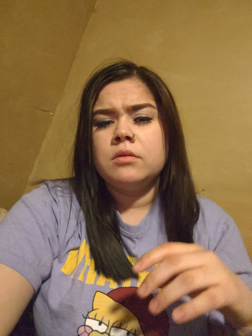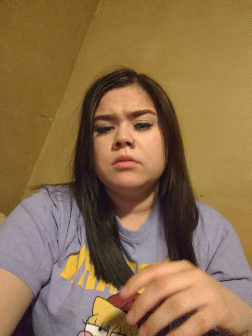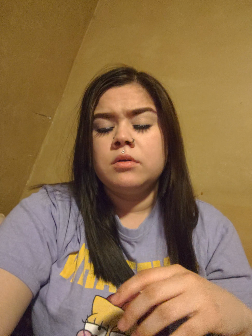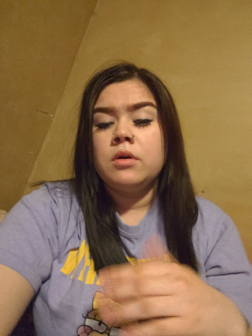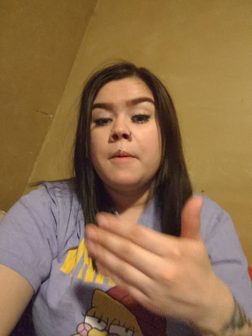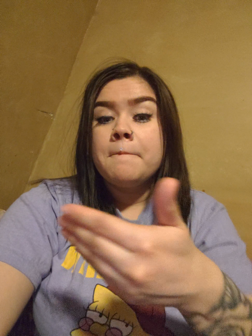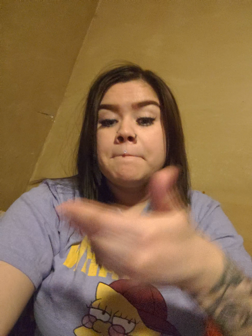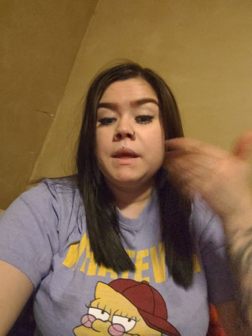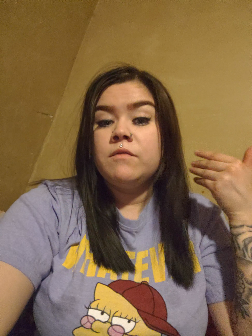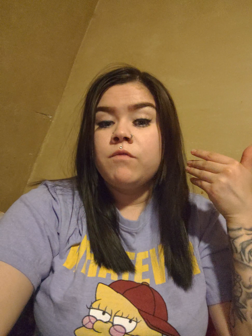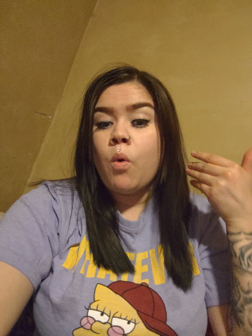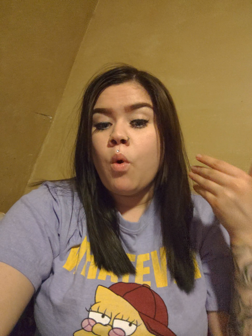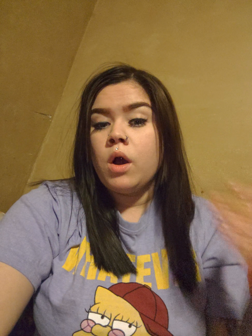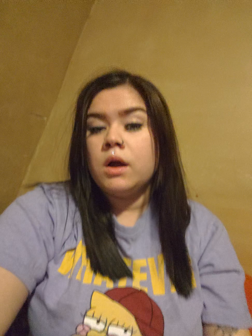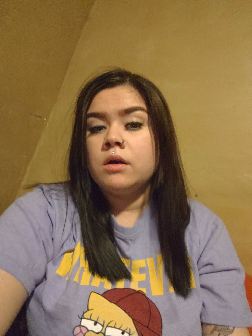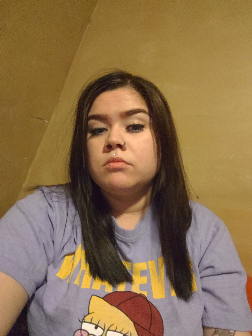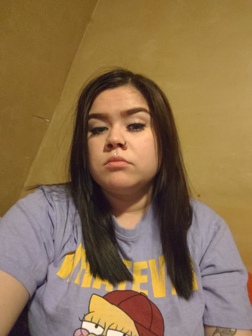before